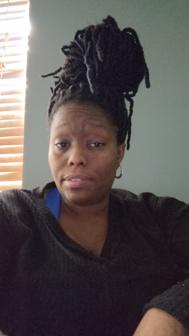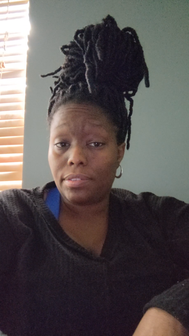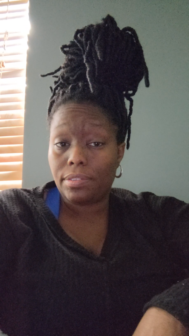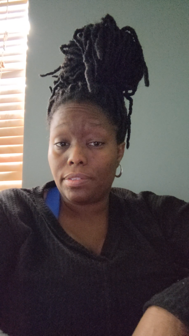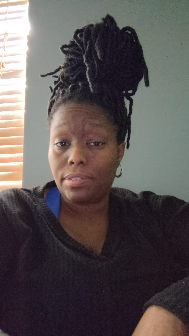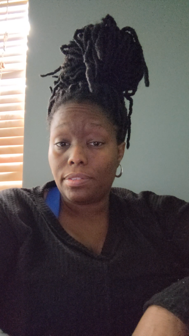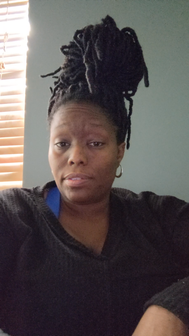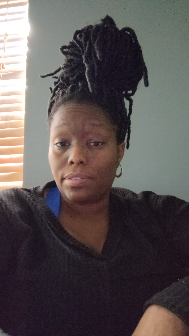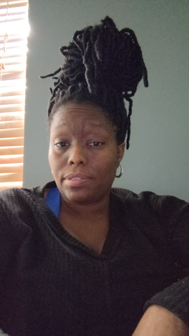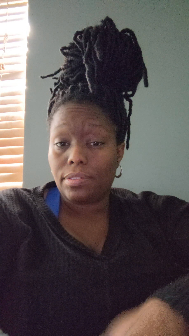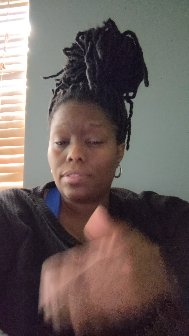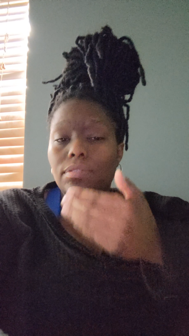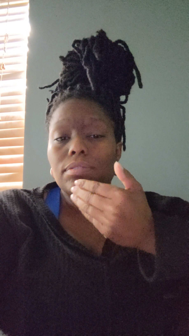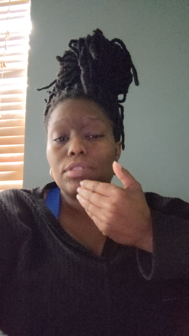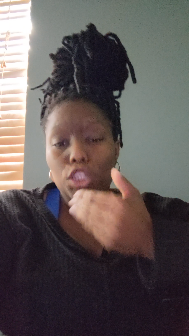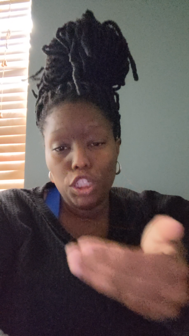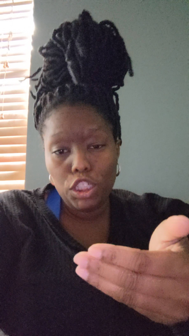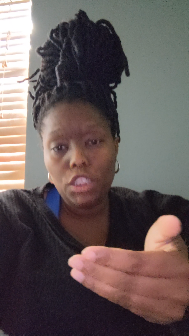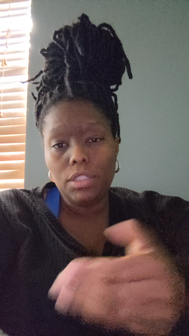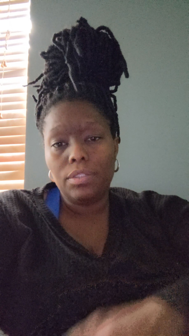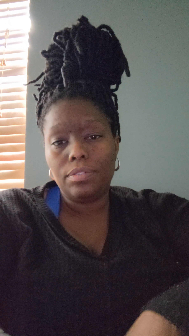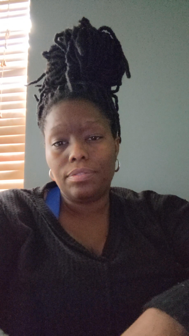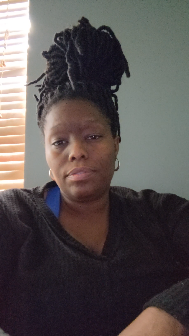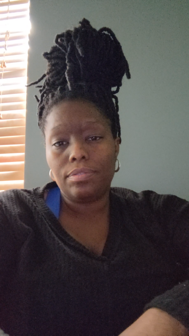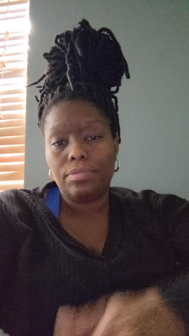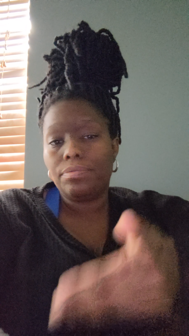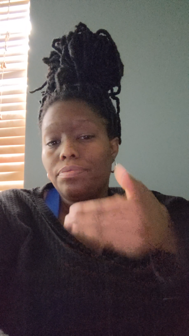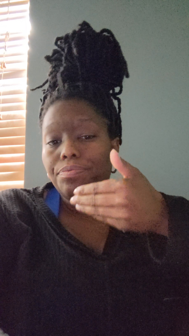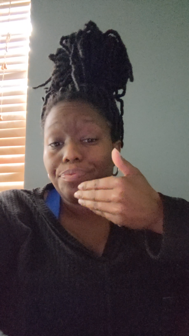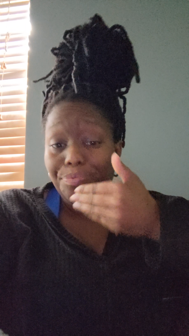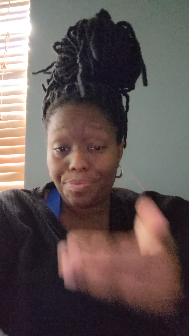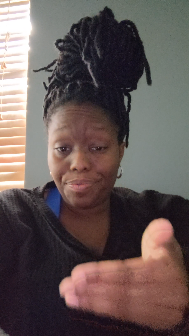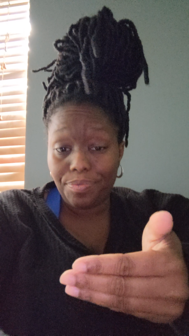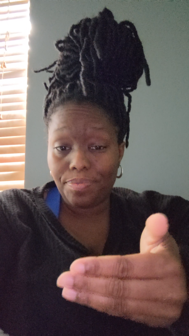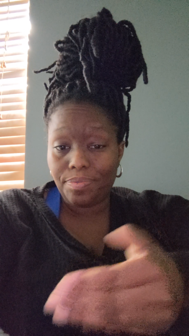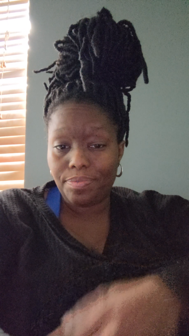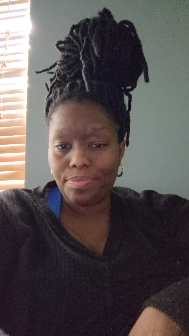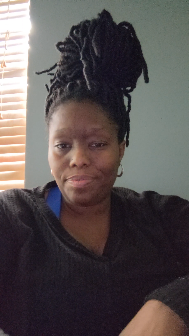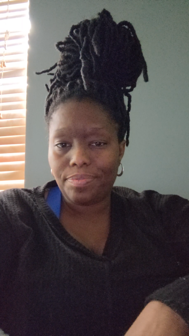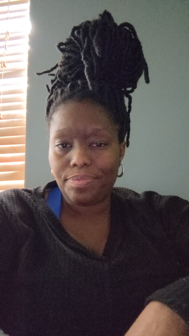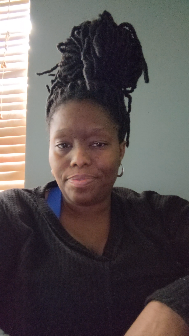good